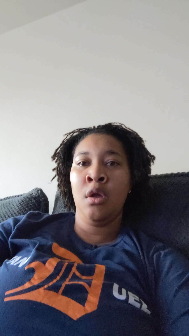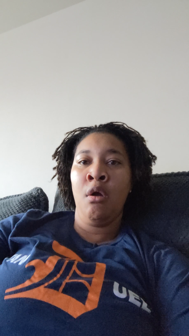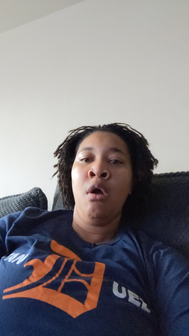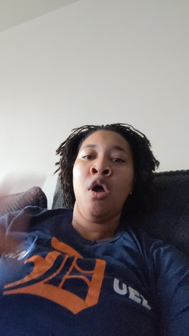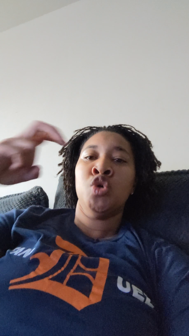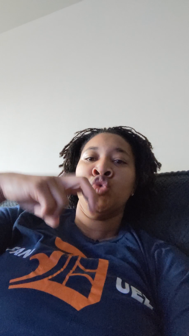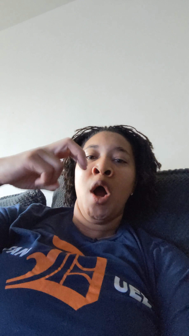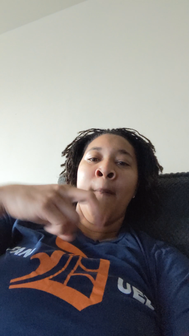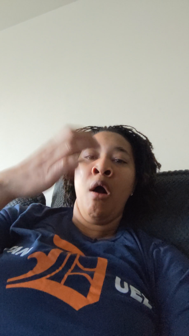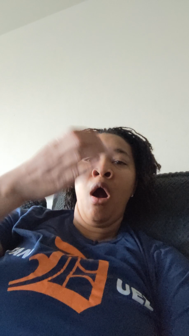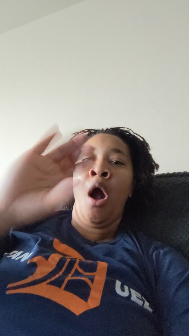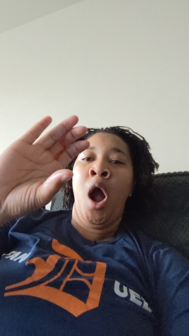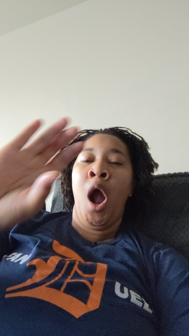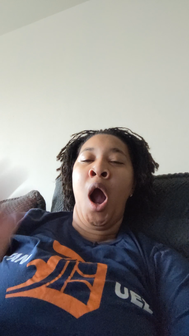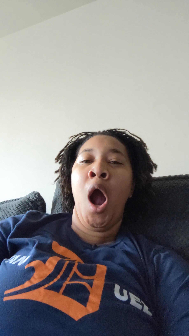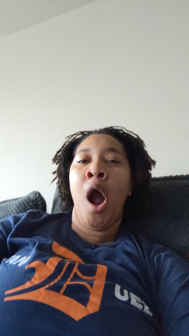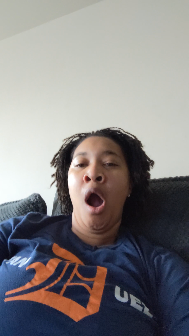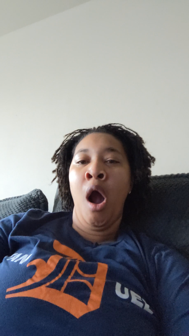potato chip